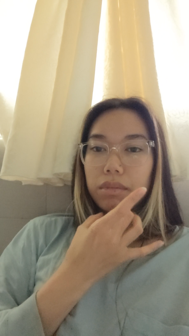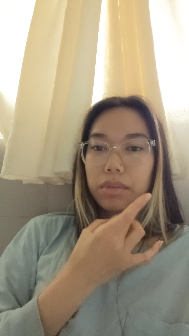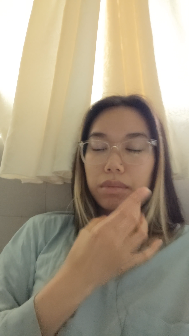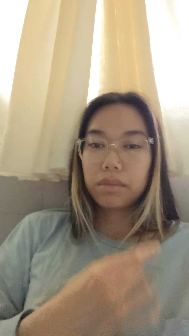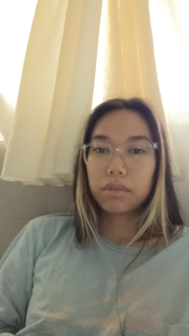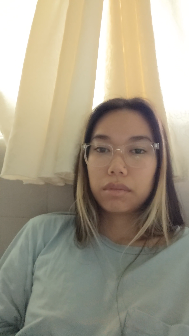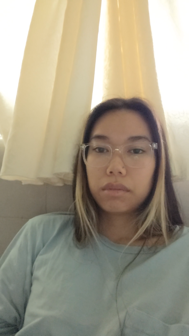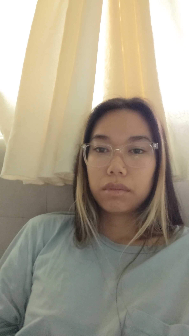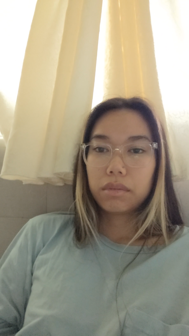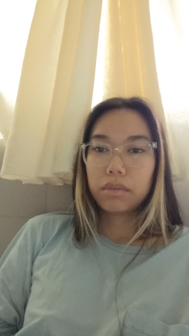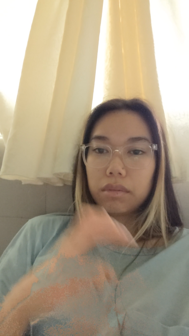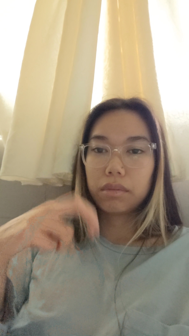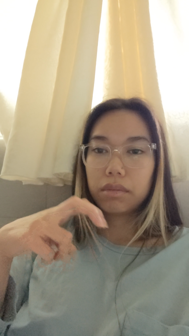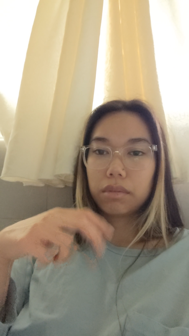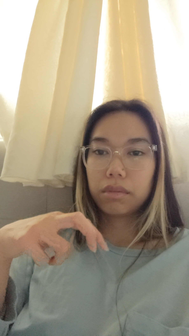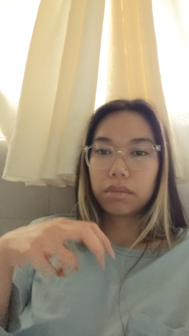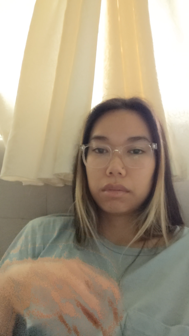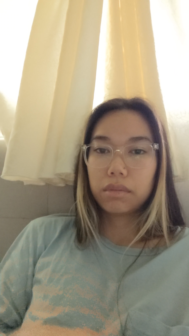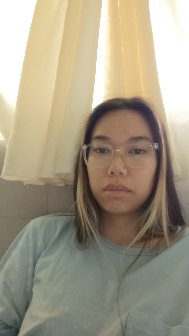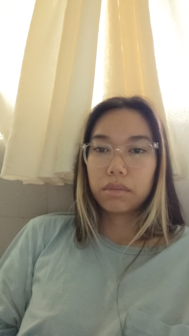potato